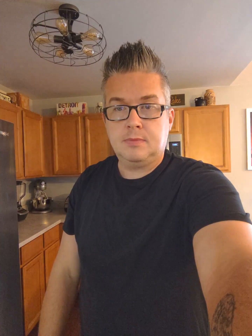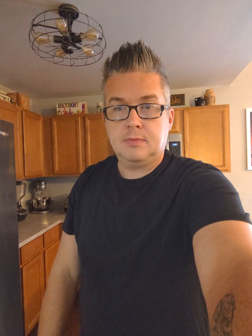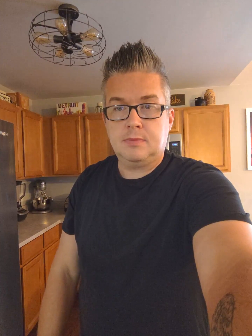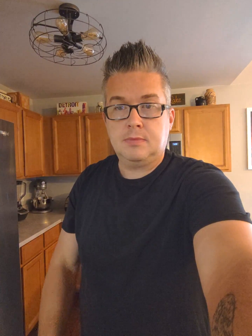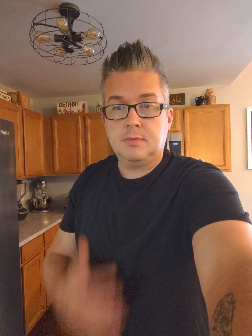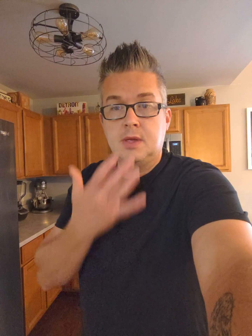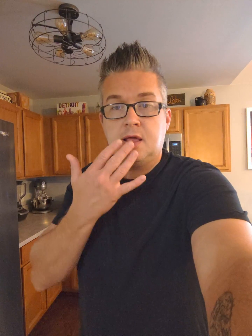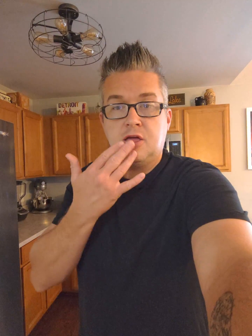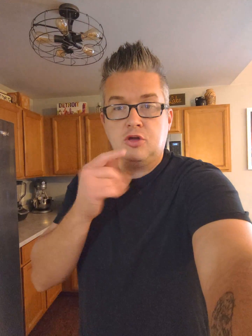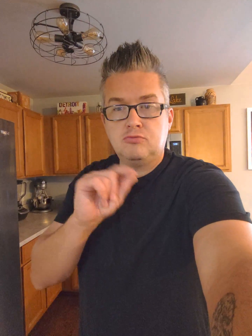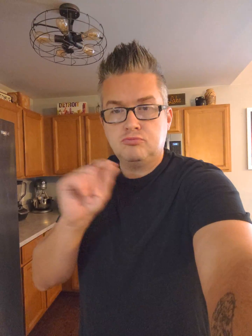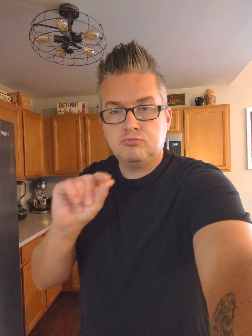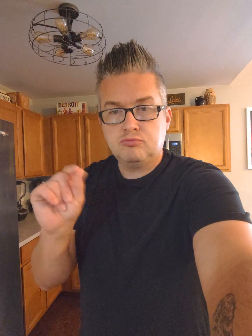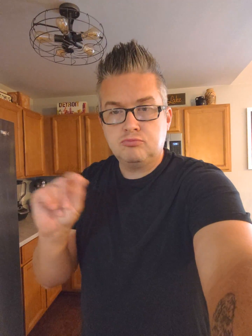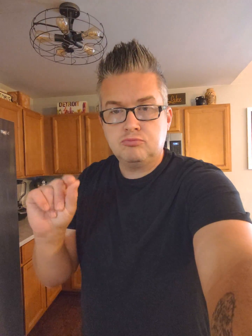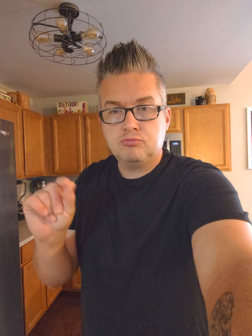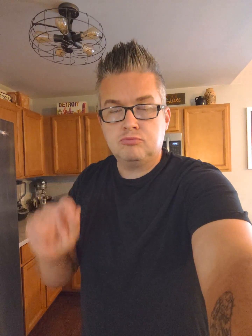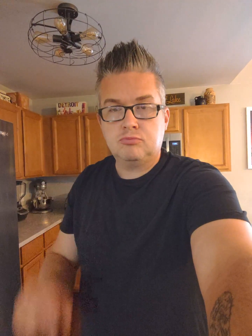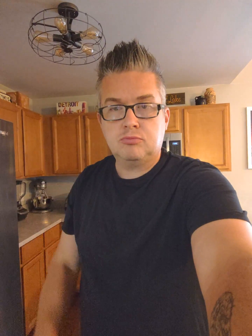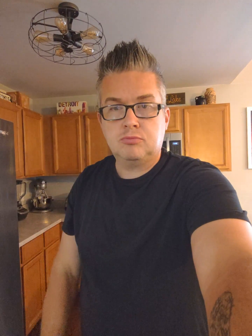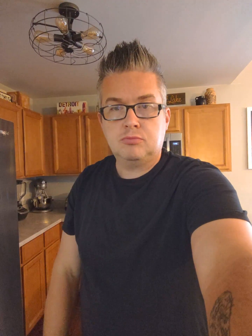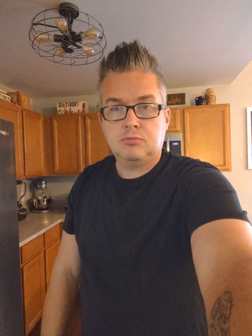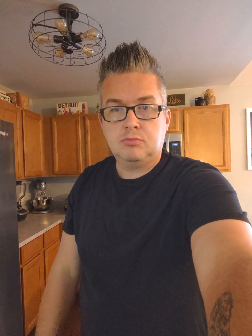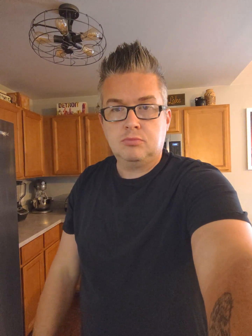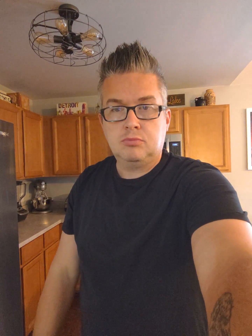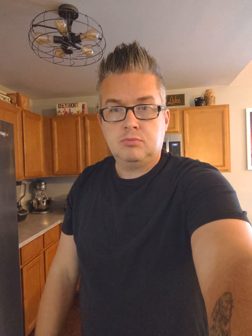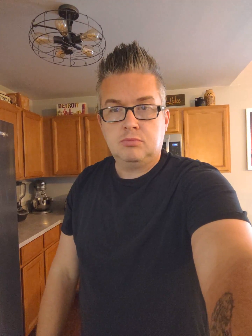crayon